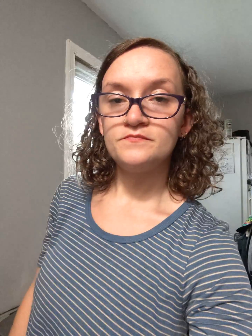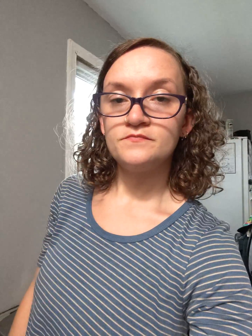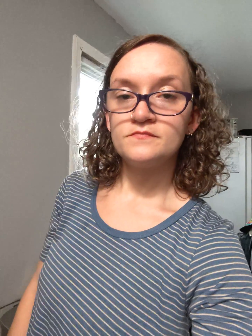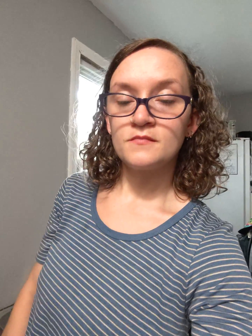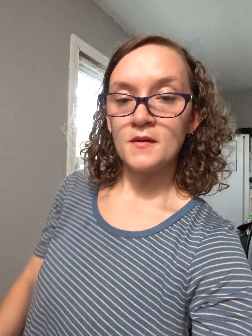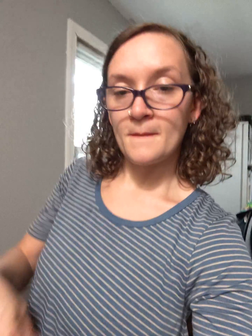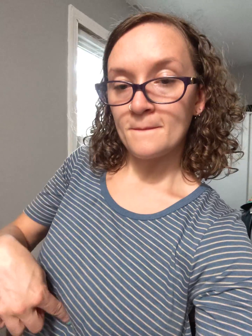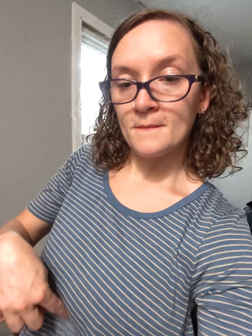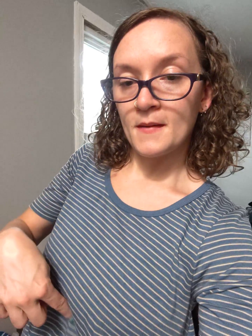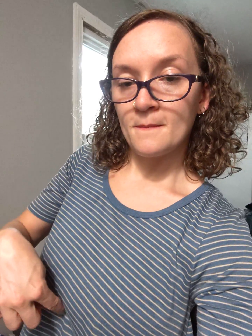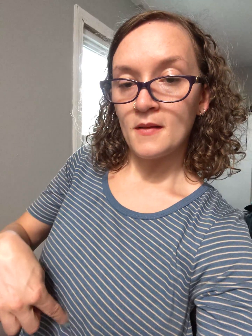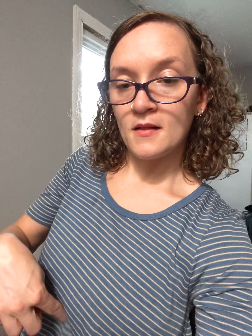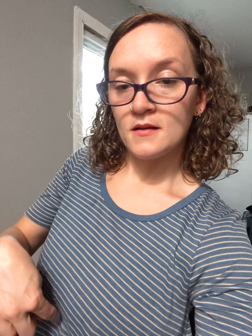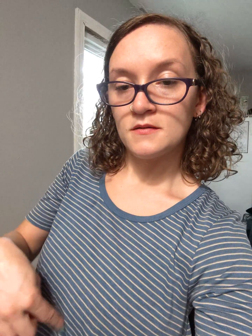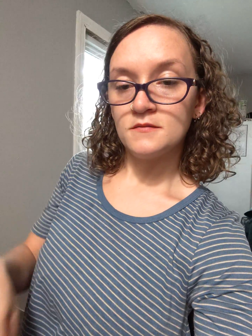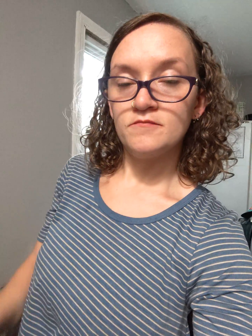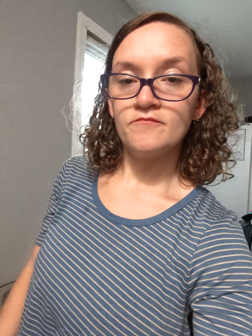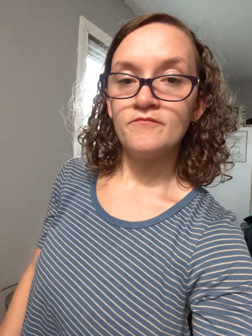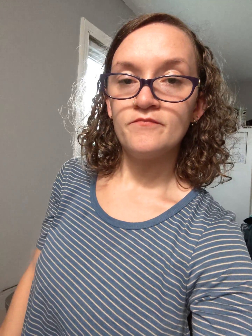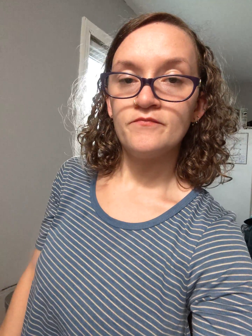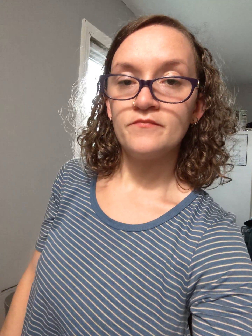belly button